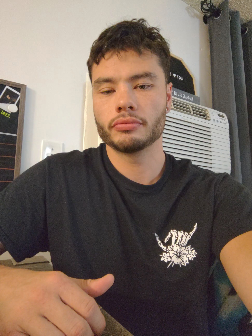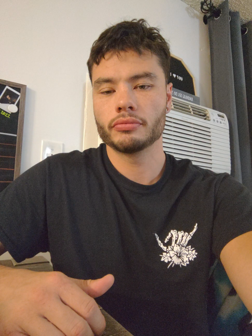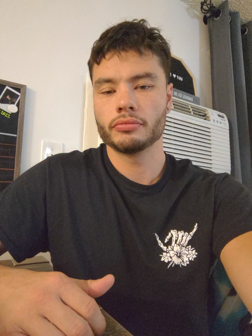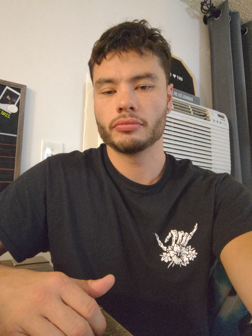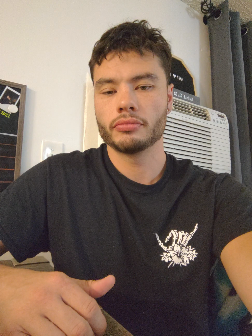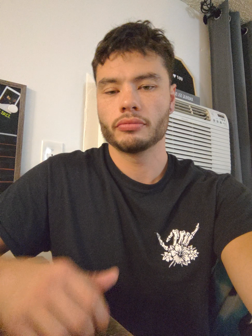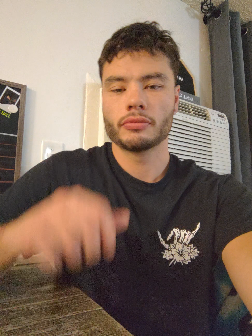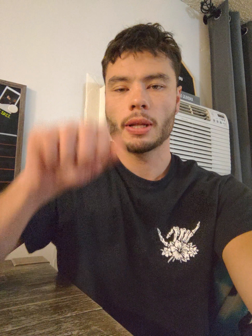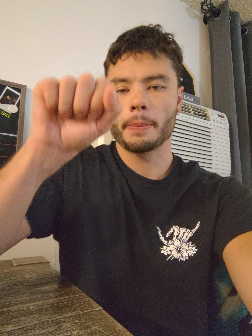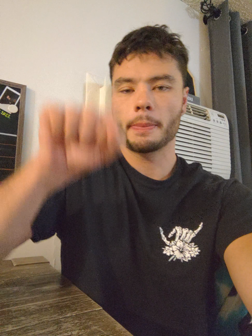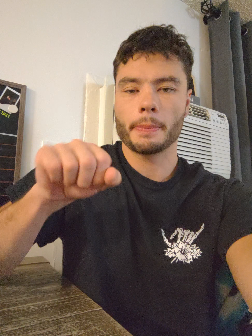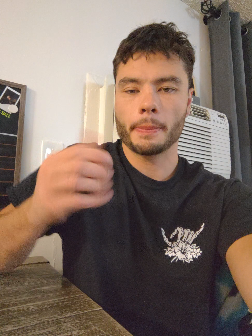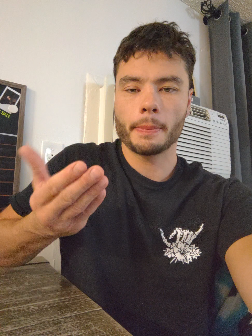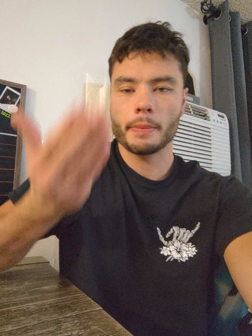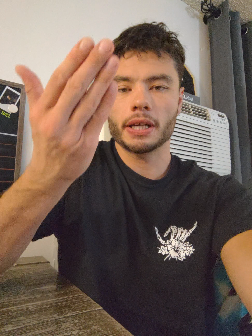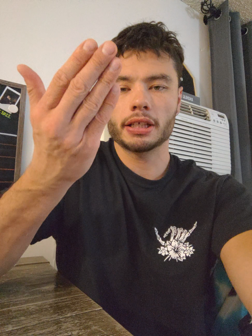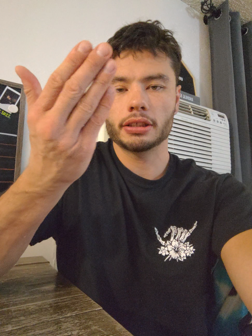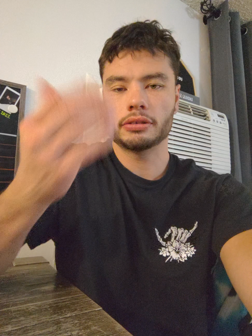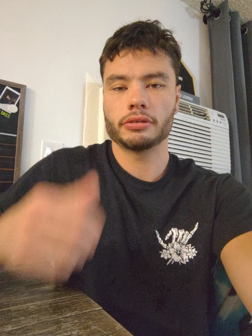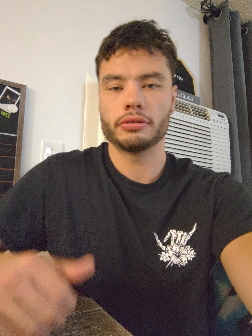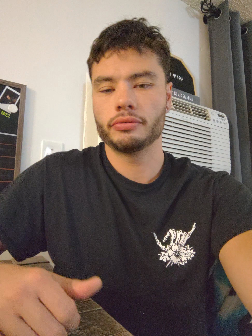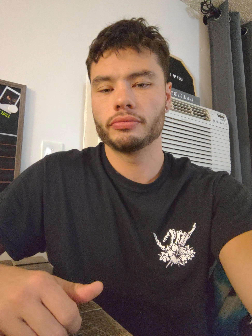mitten